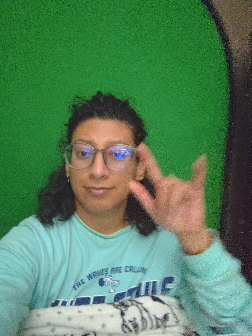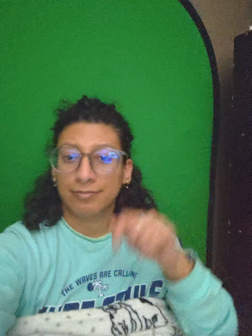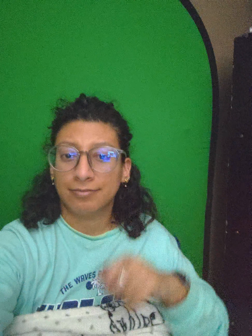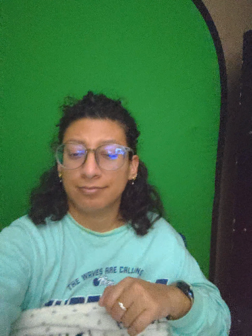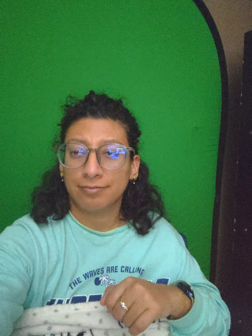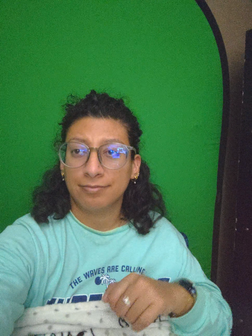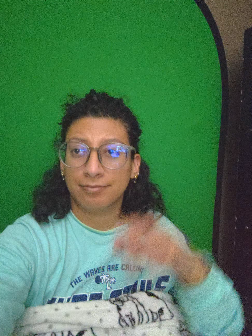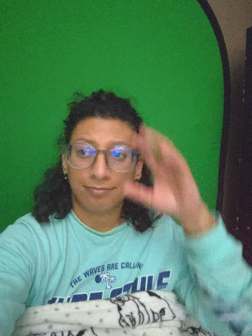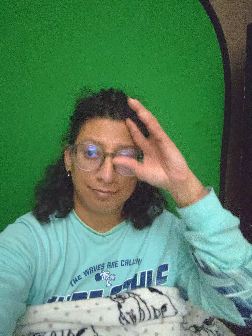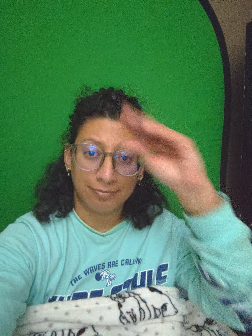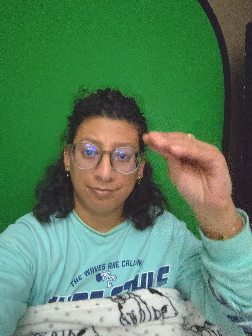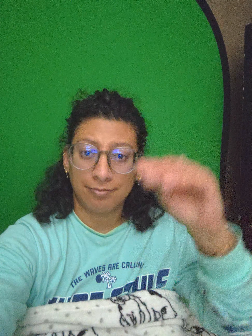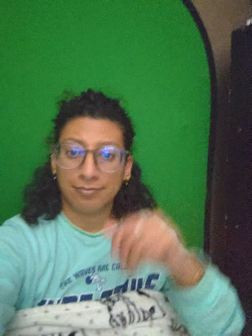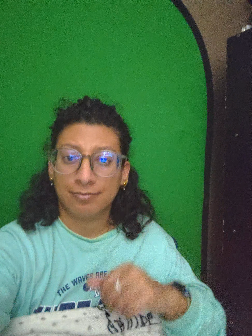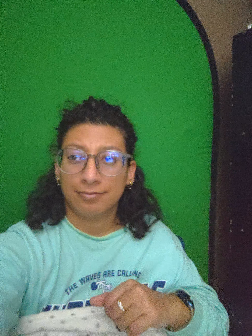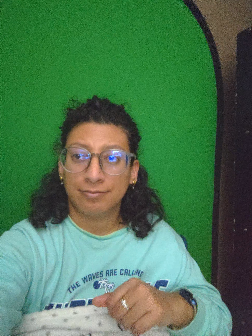boy